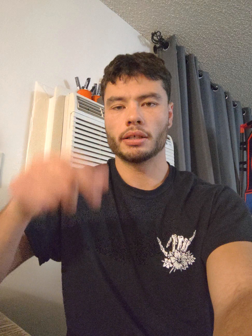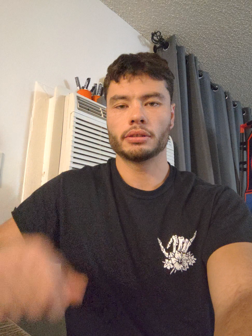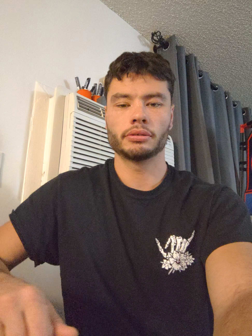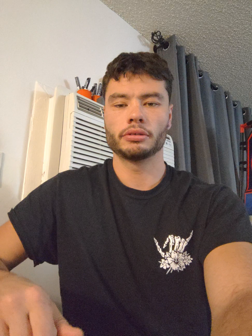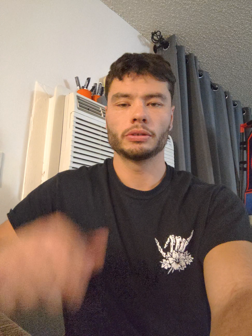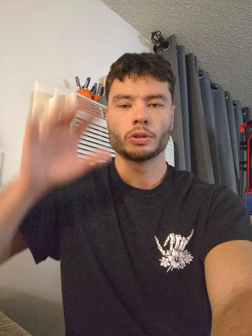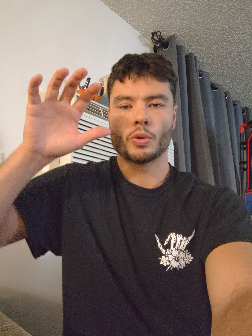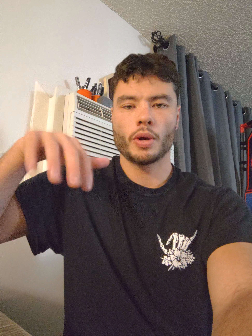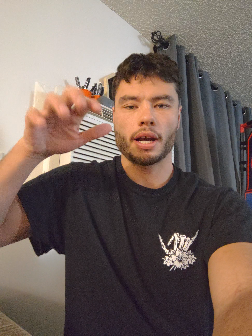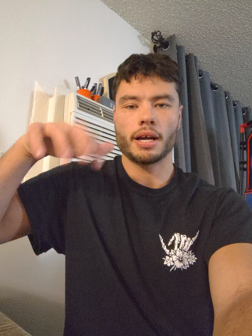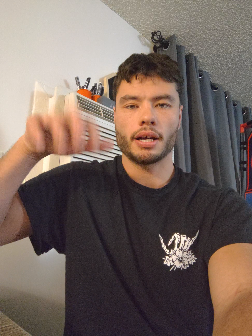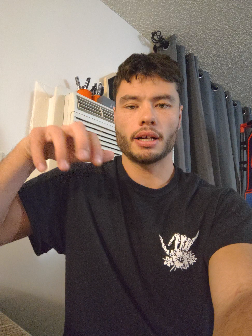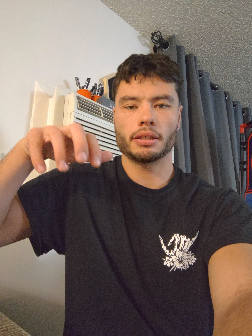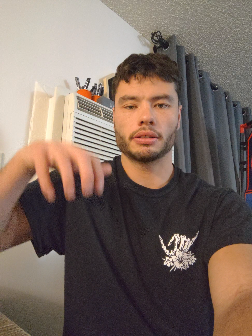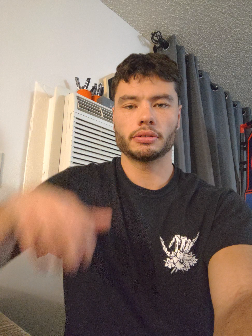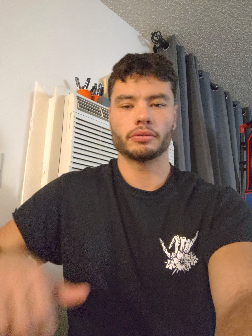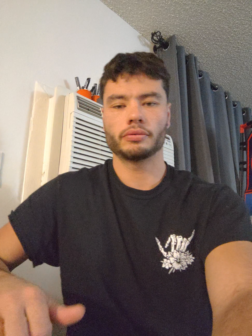rain